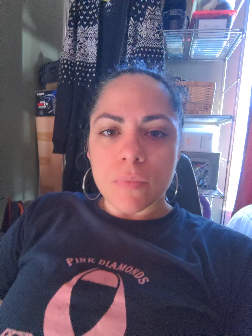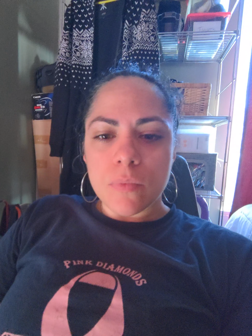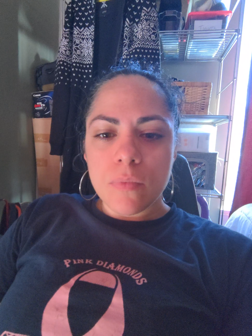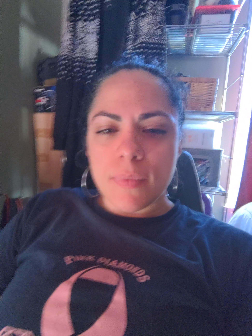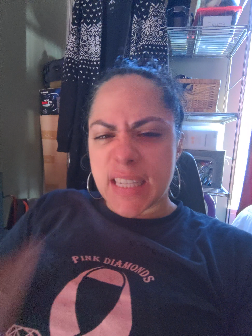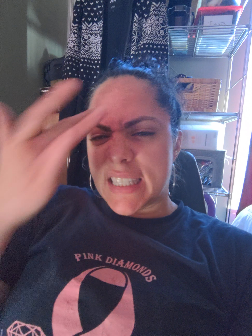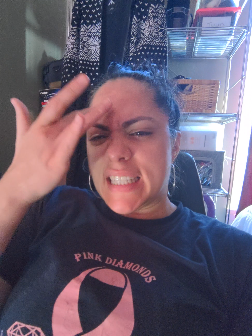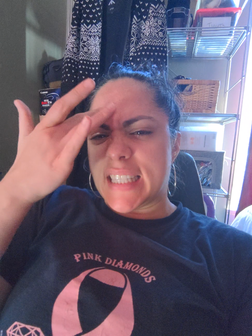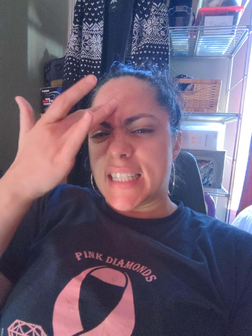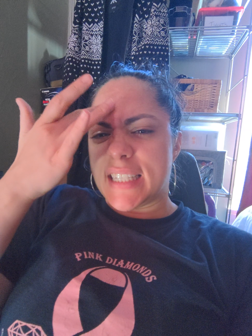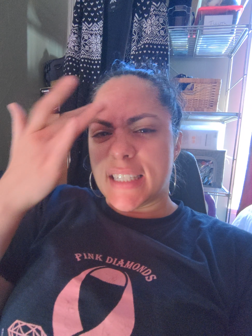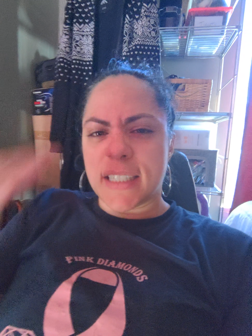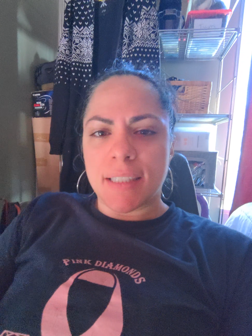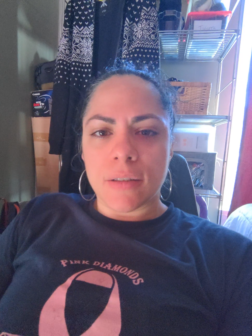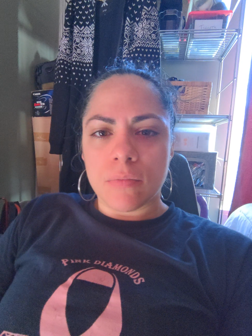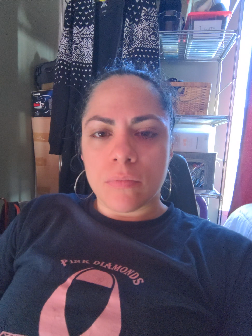sick